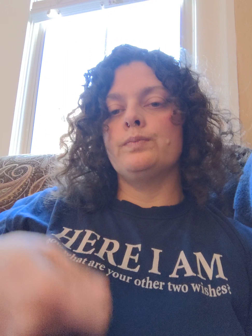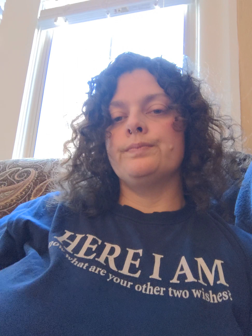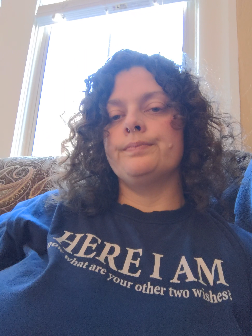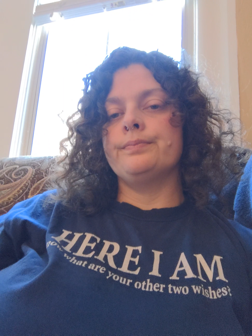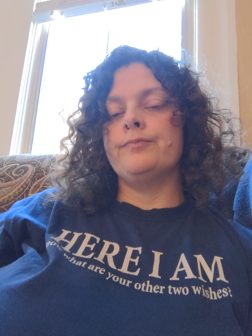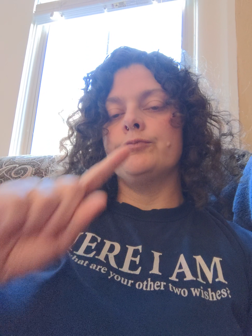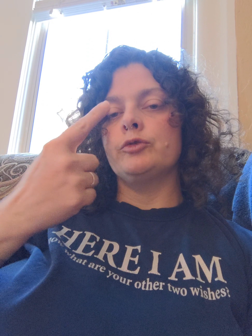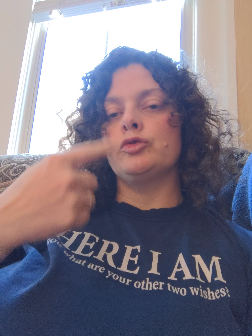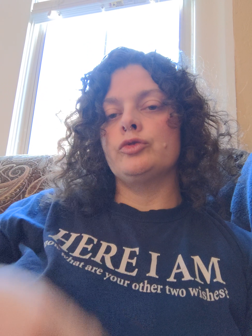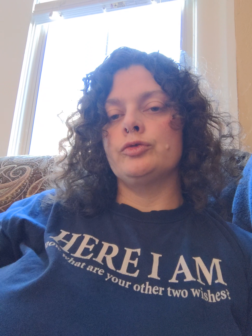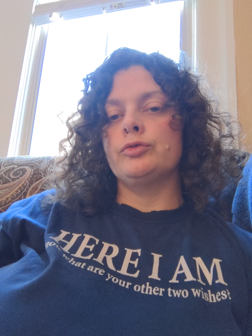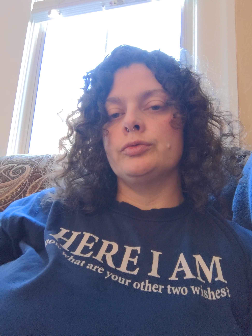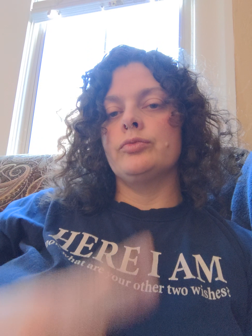first